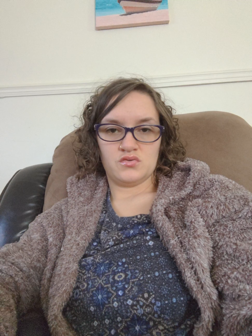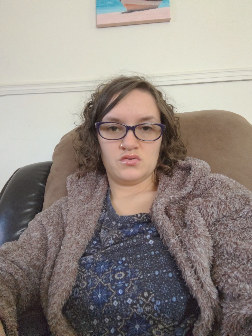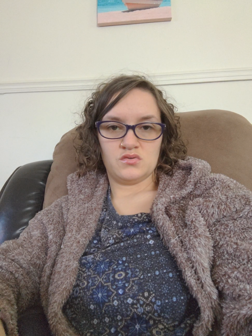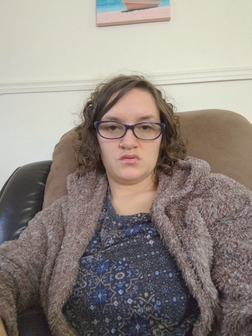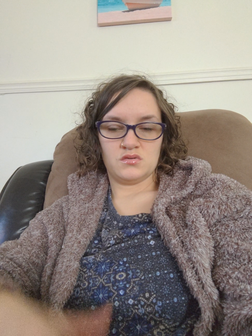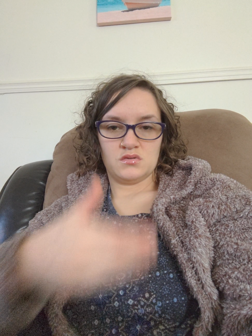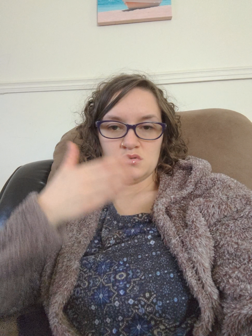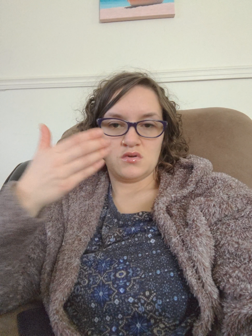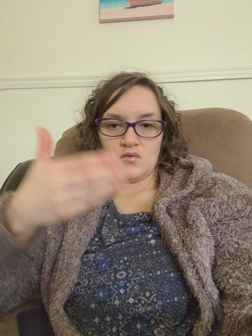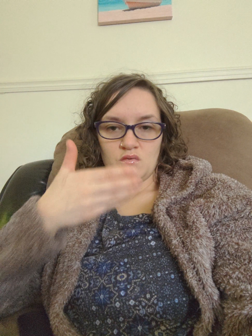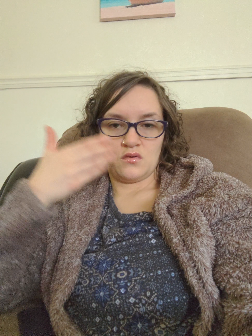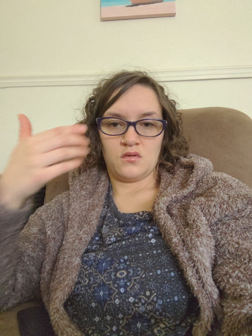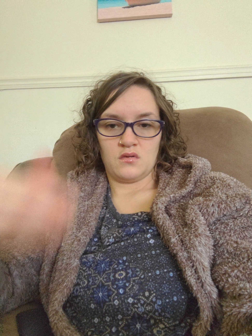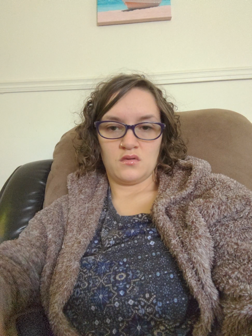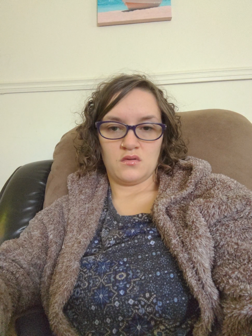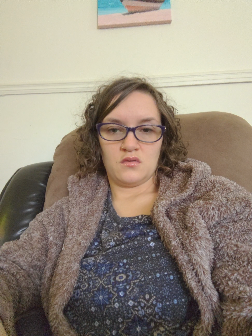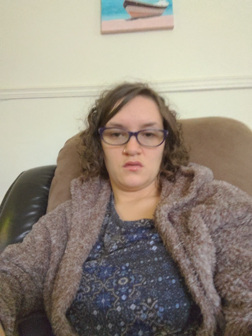cereal